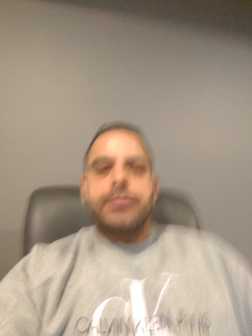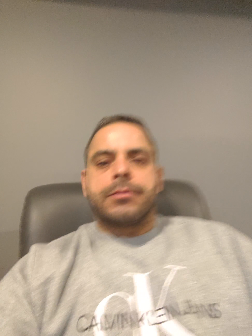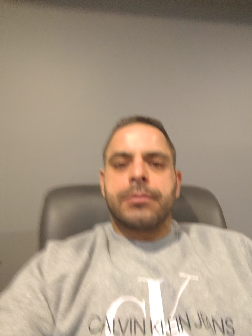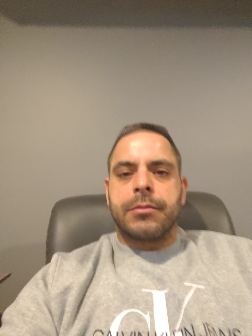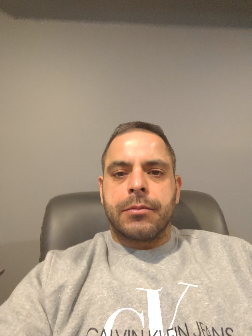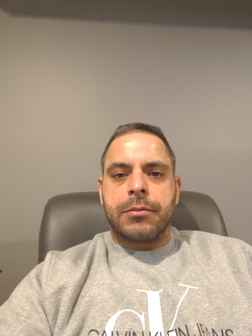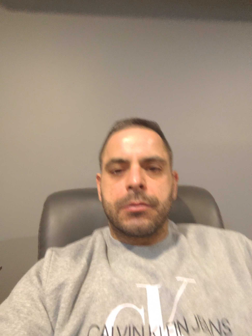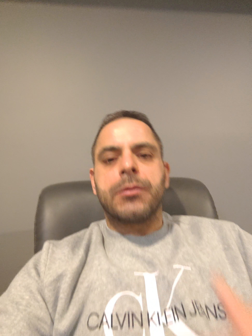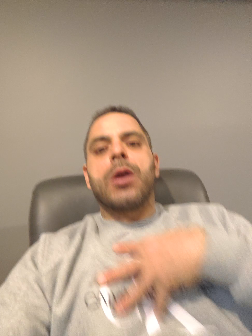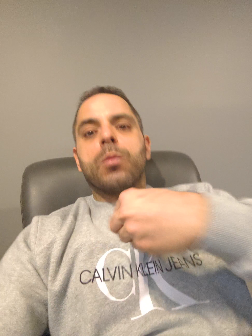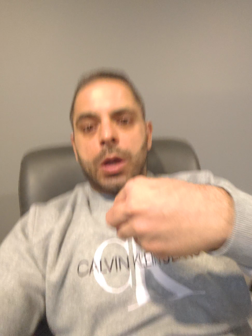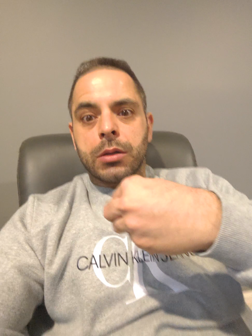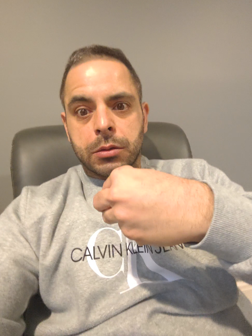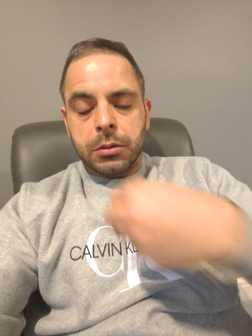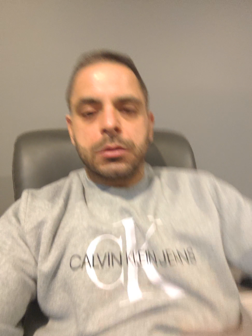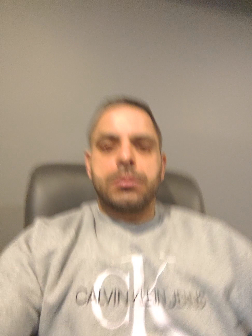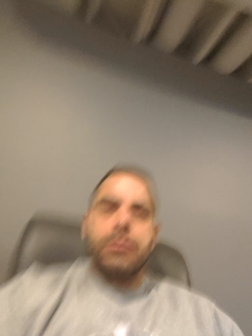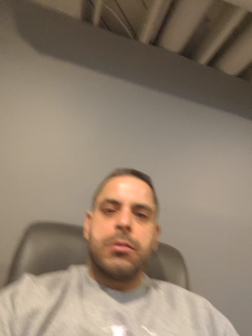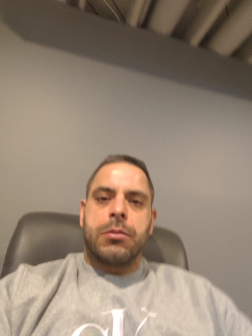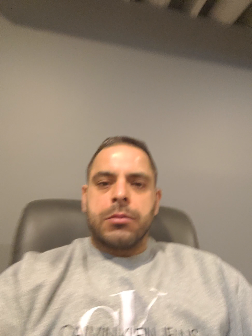white